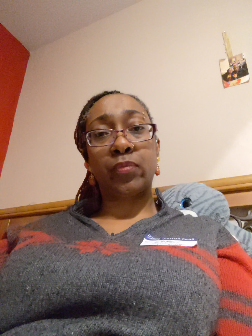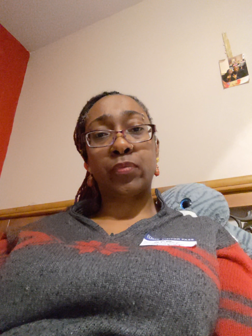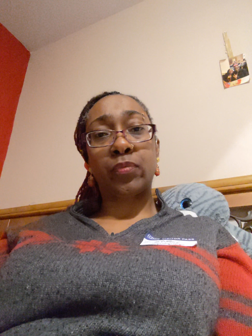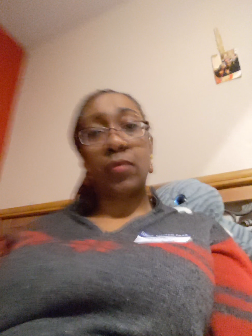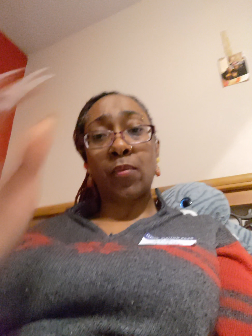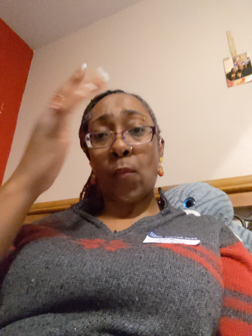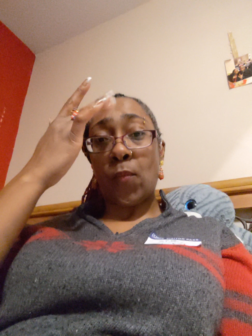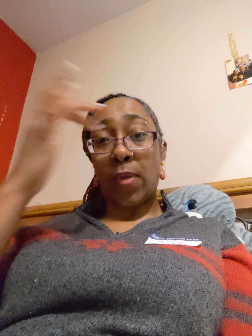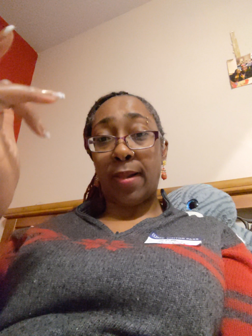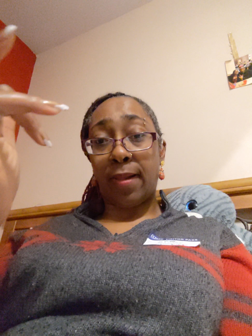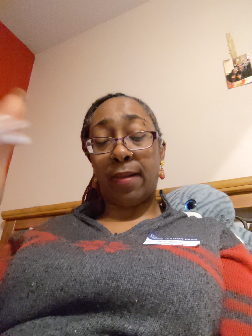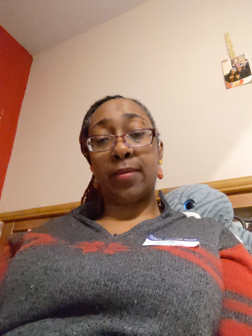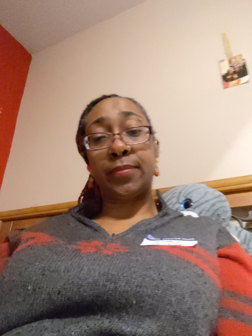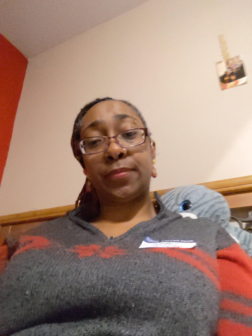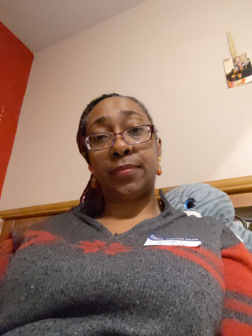why